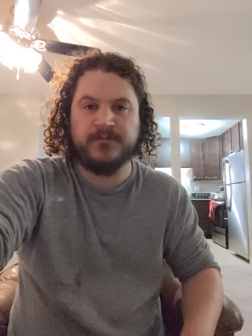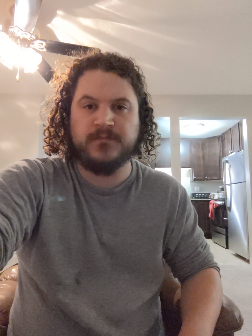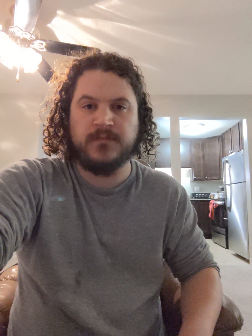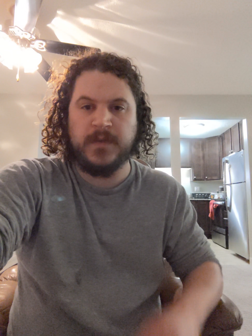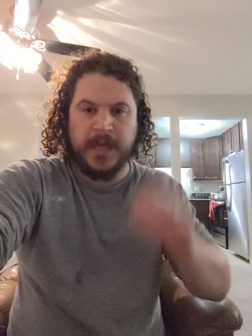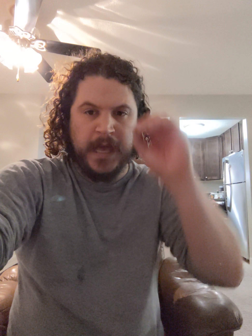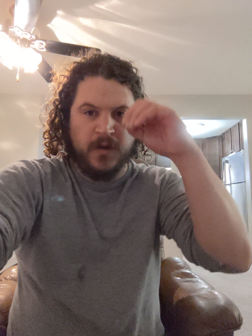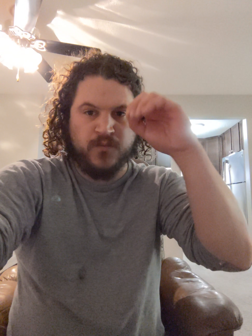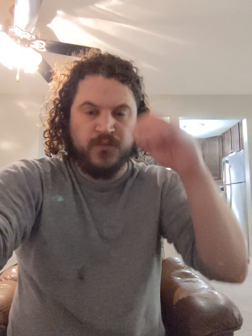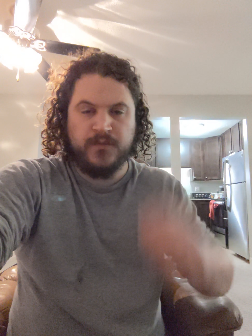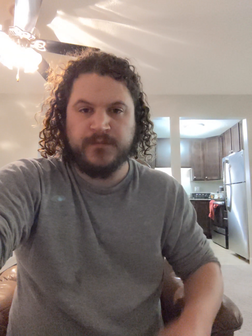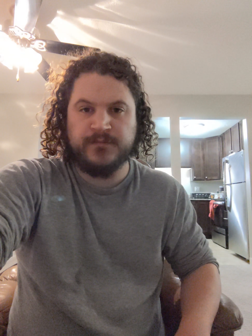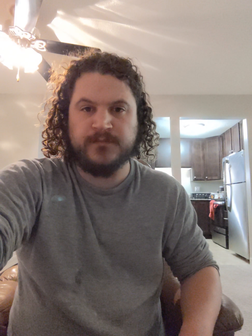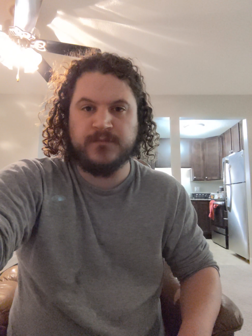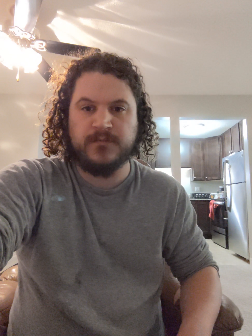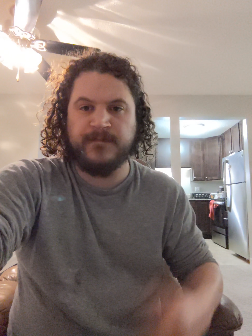owl